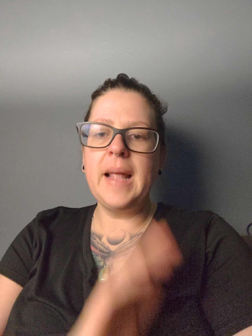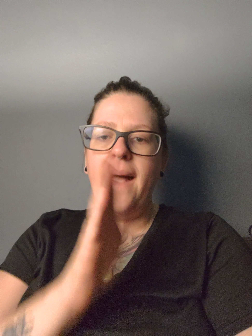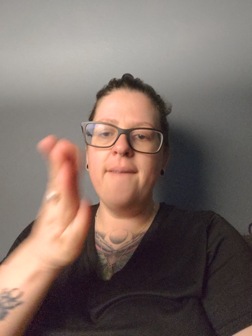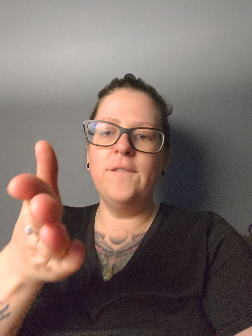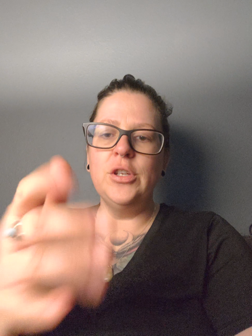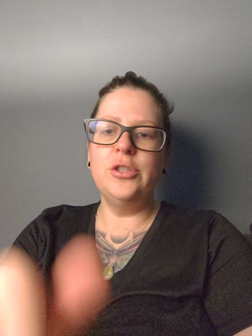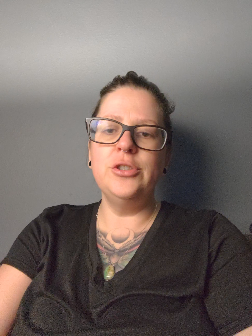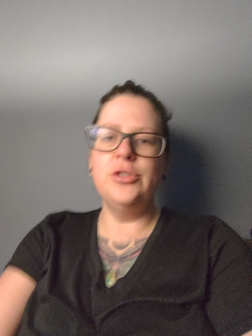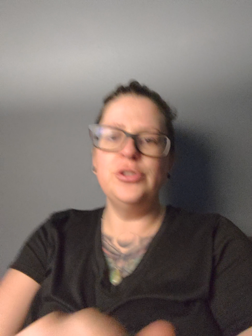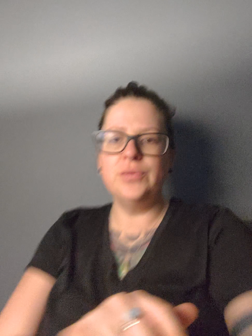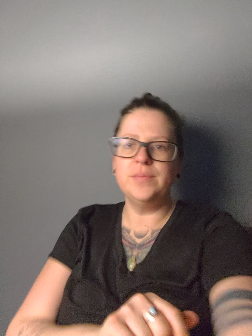after